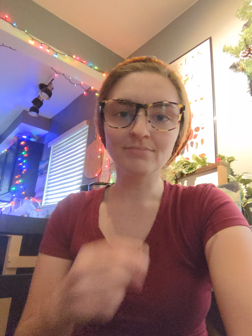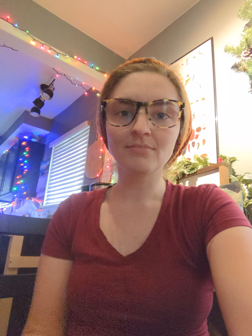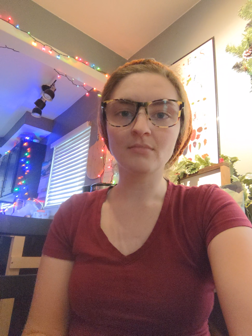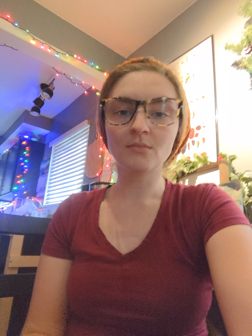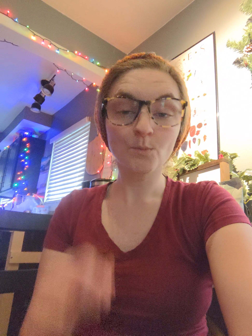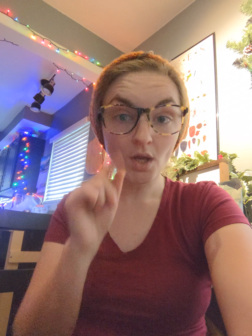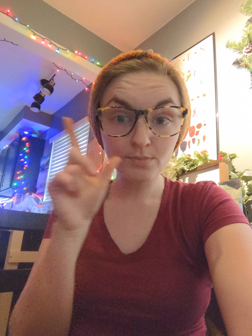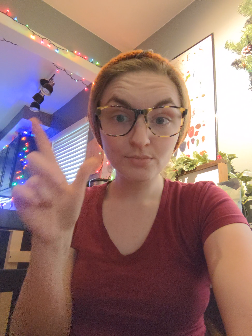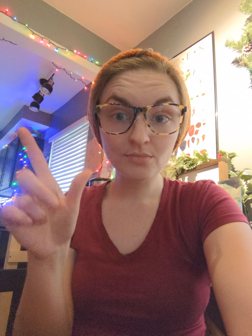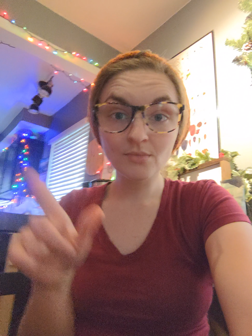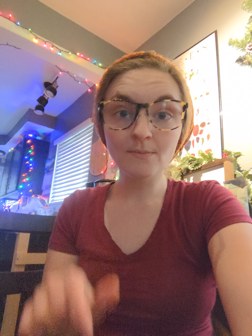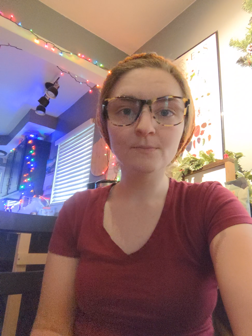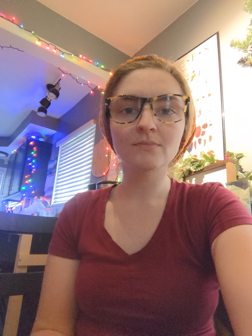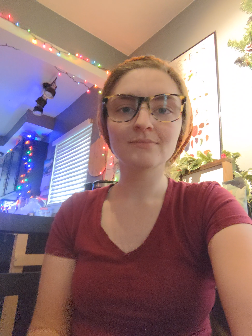wake